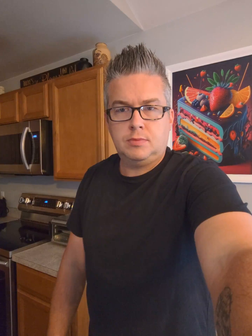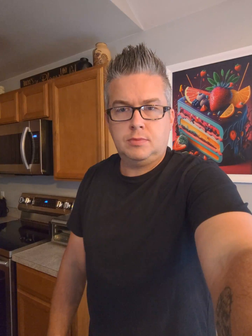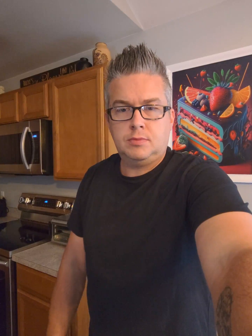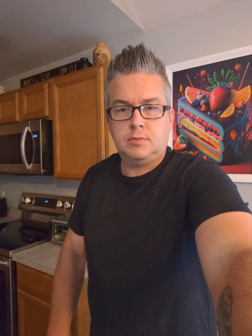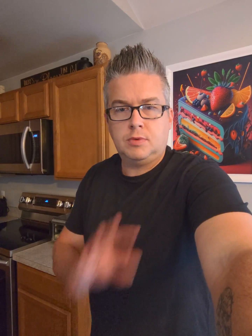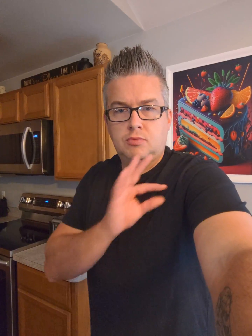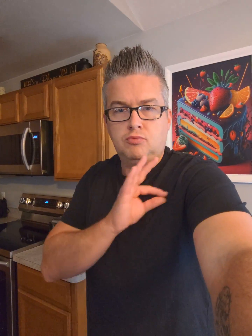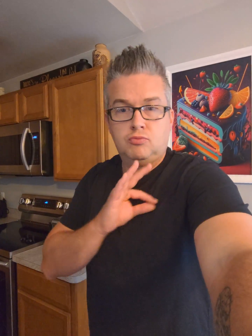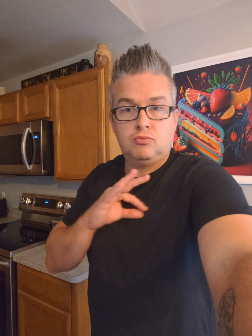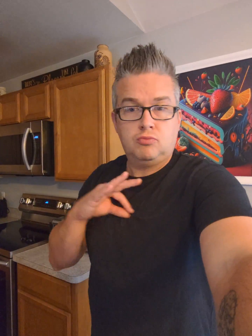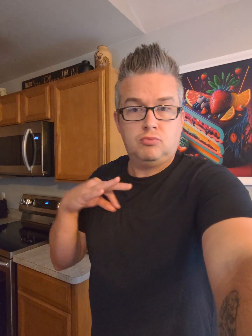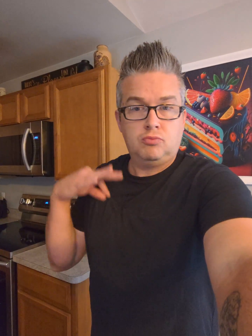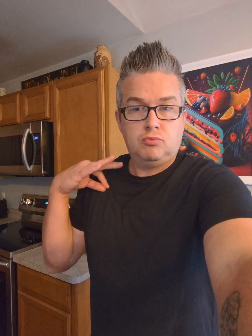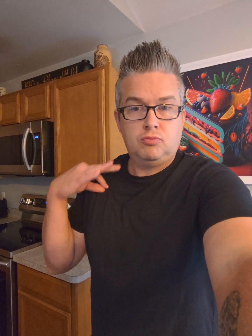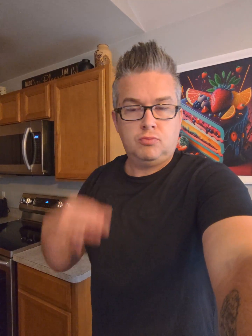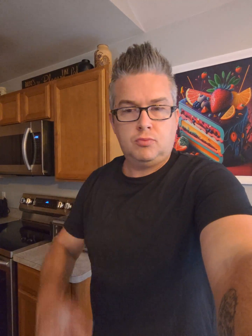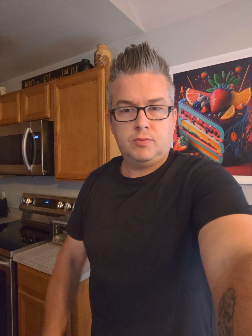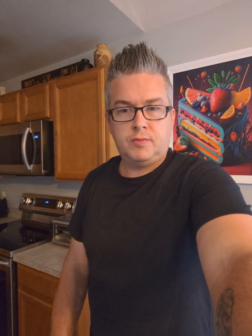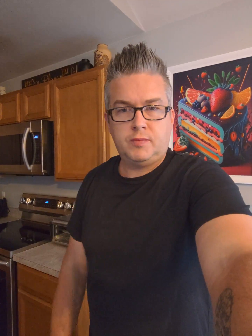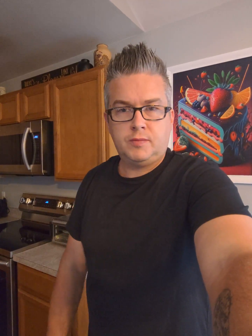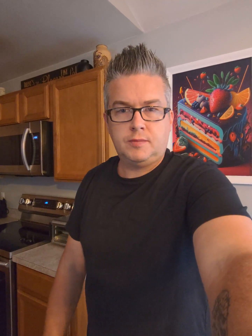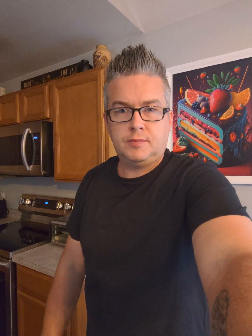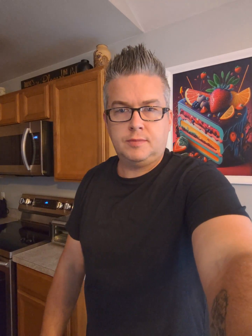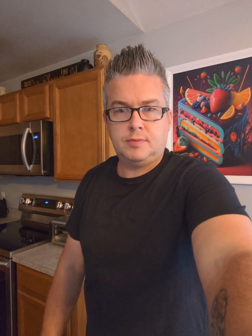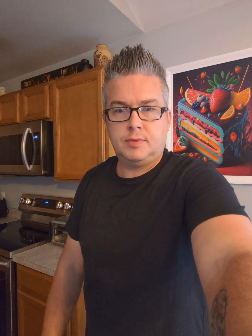beads